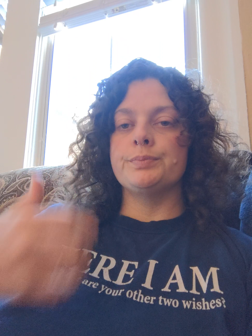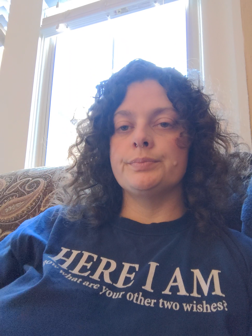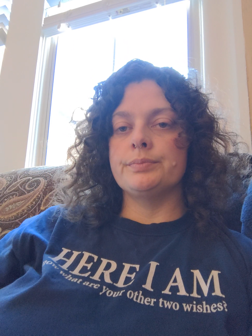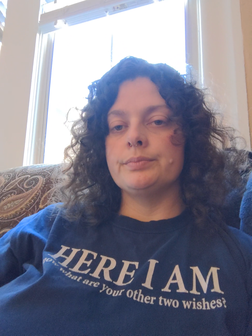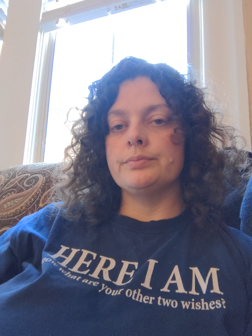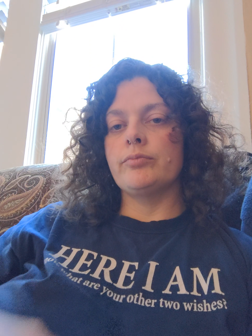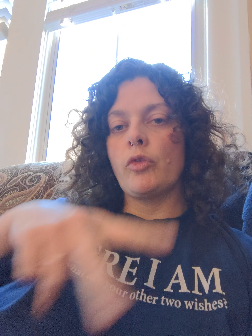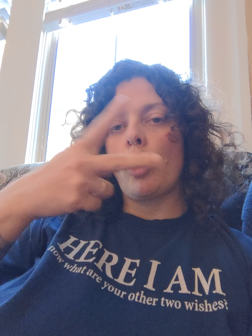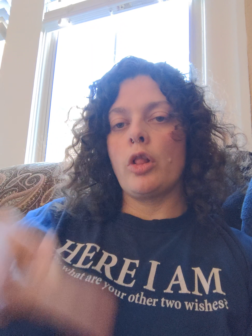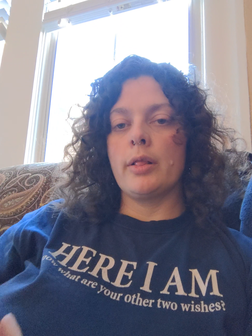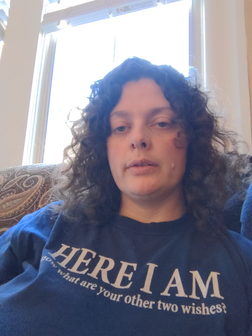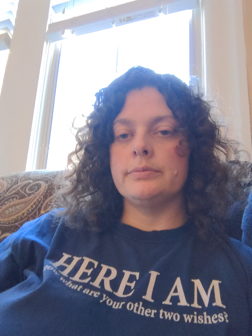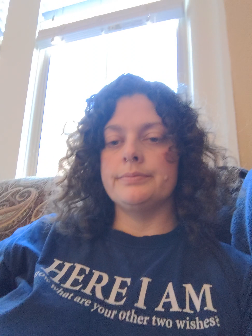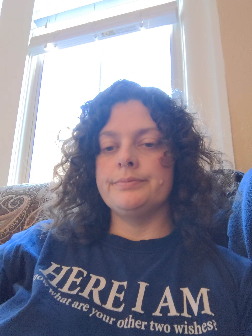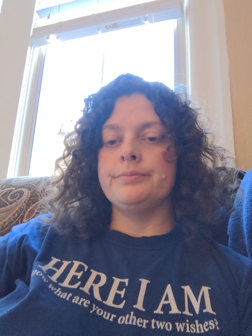fall